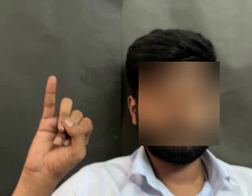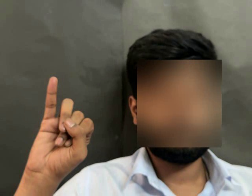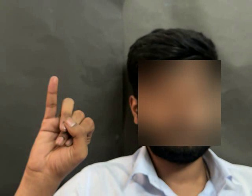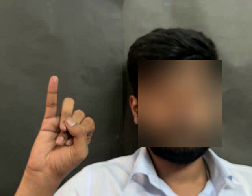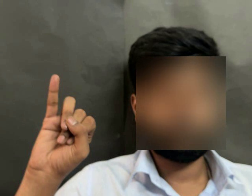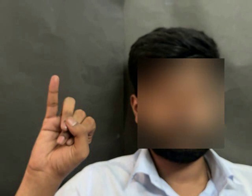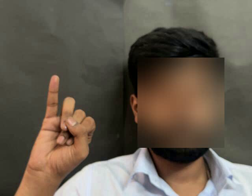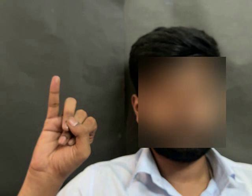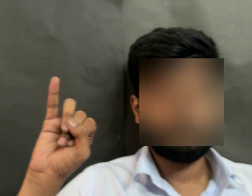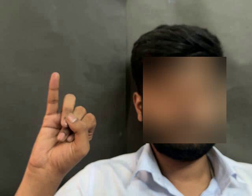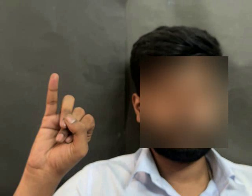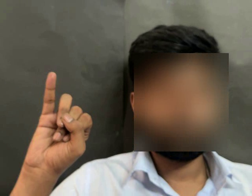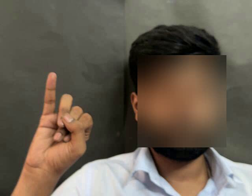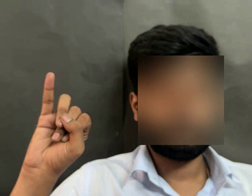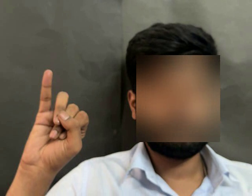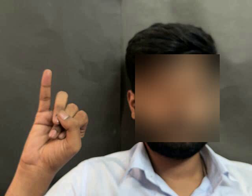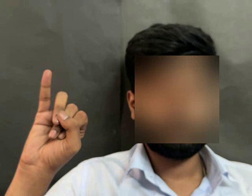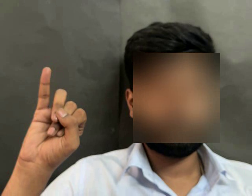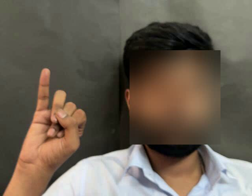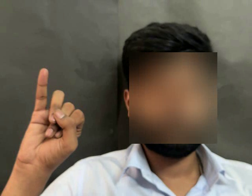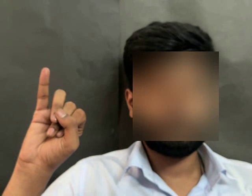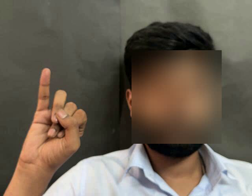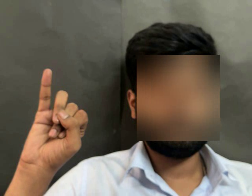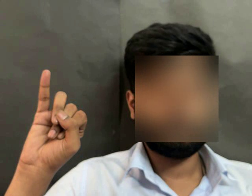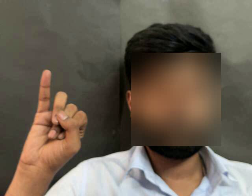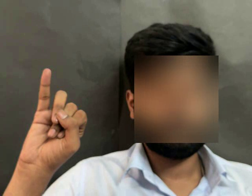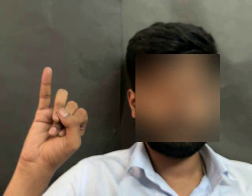I